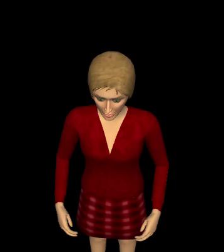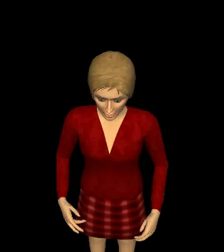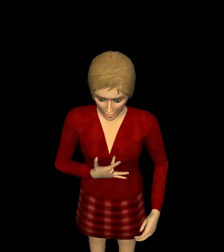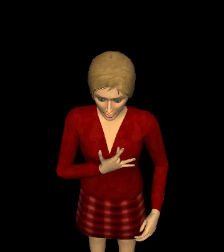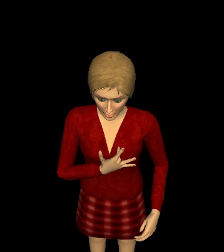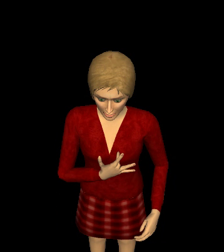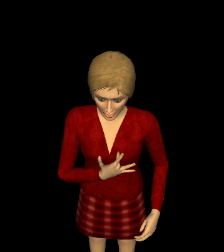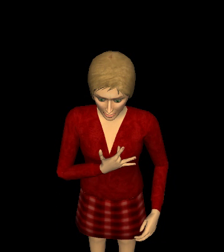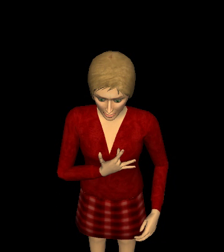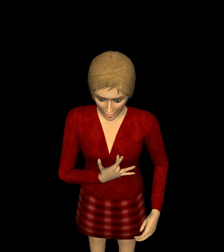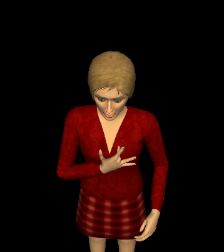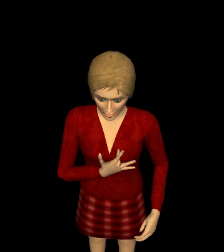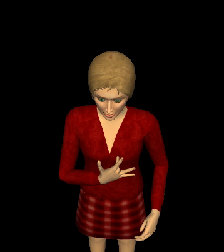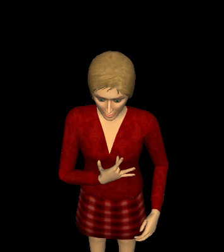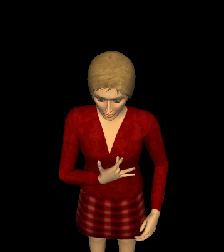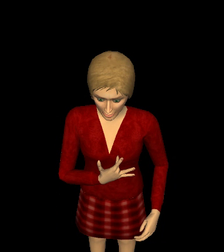قلب